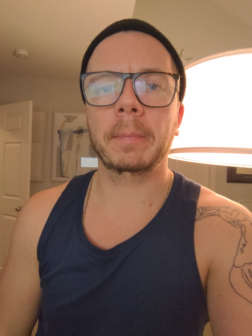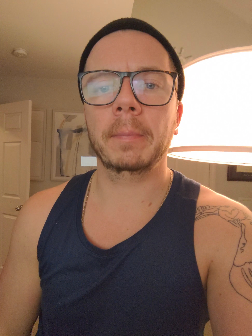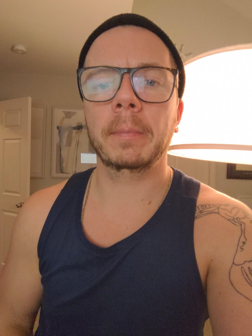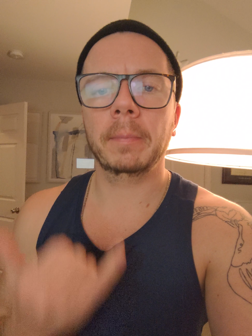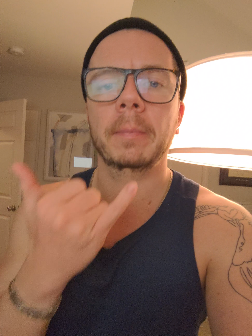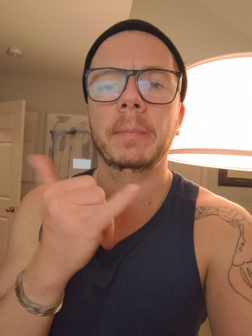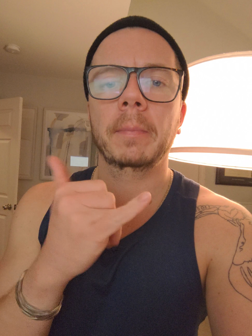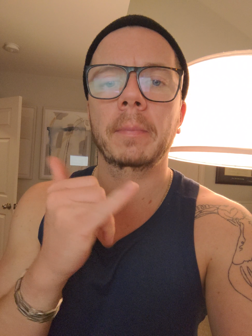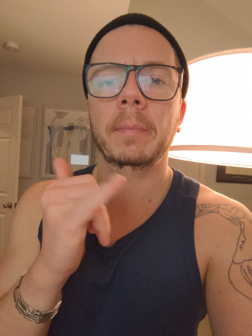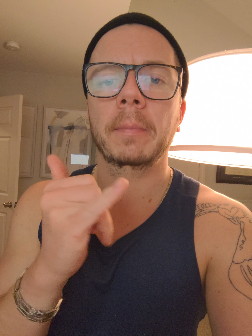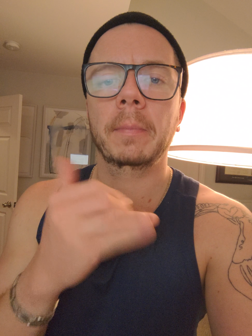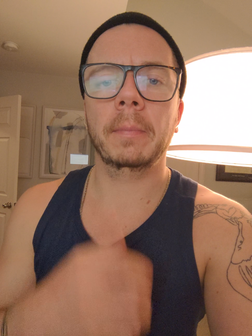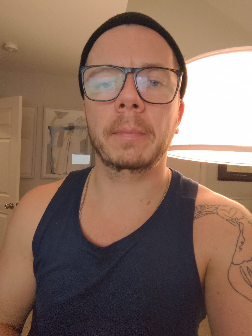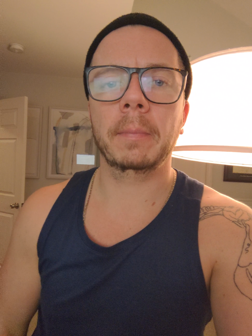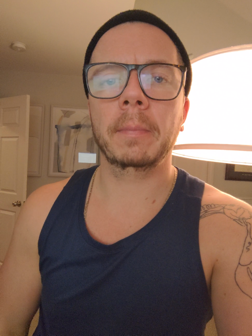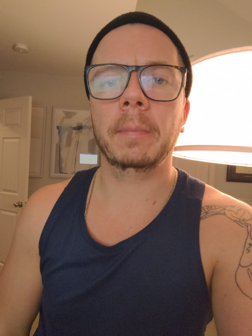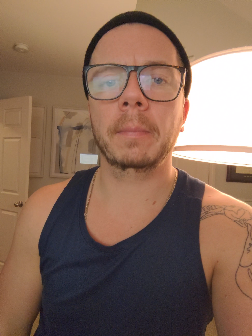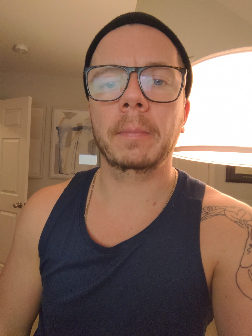yellow